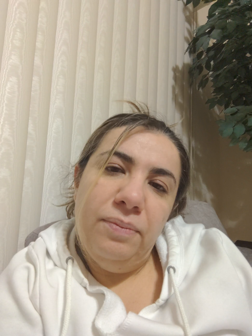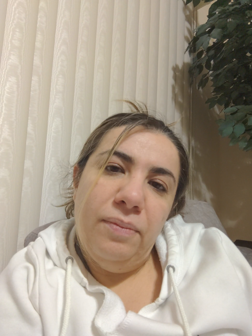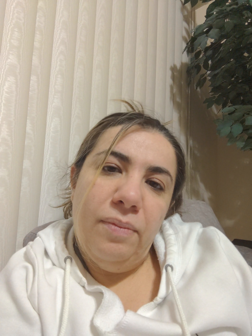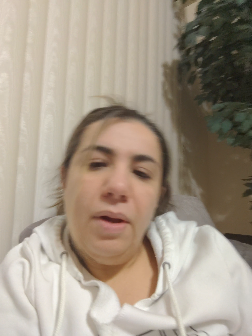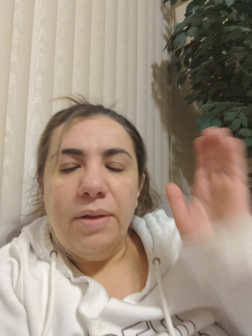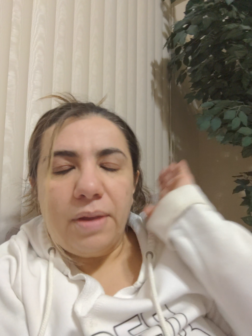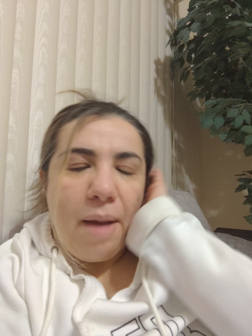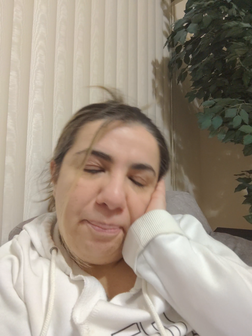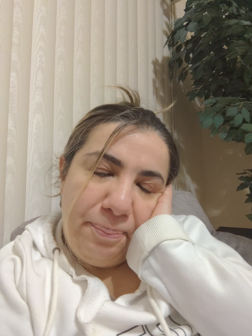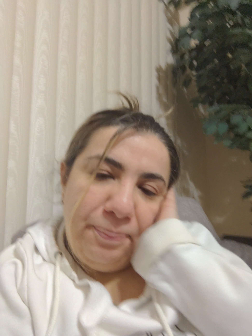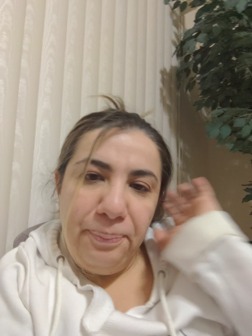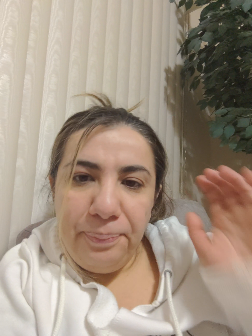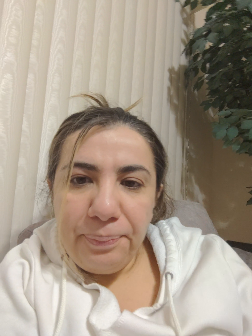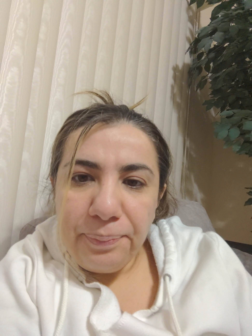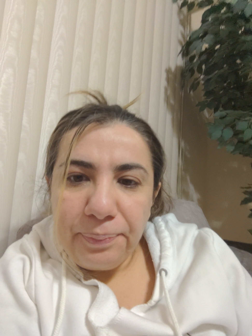bed